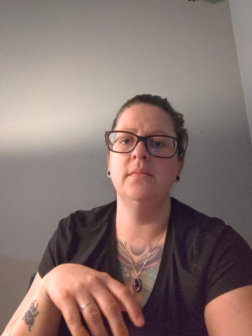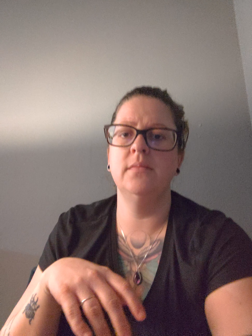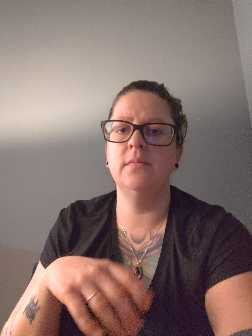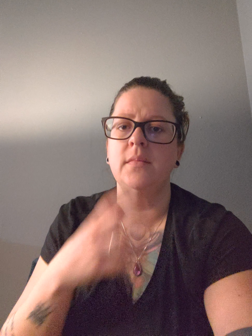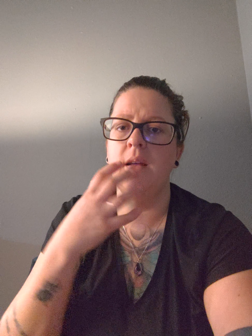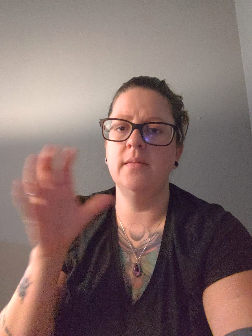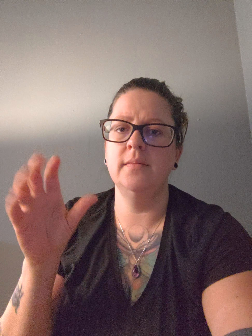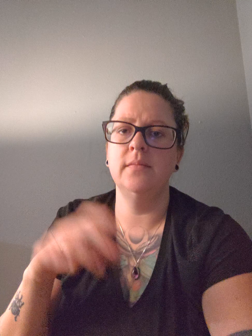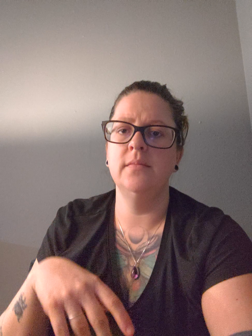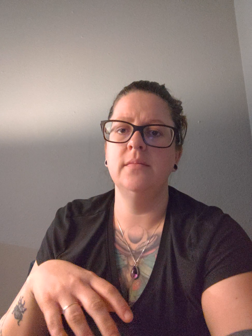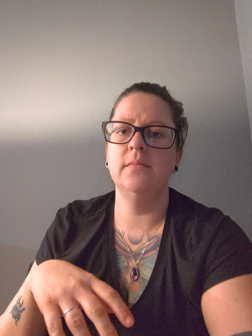hot